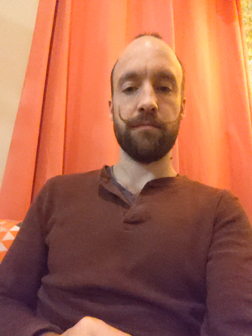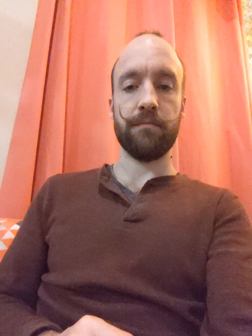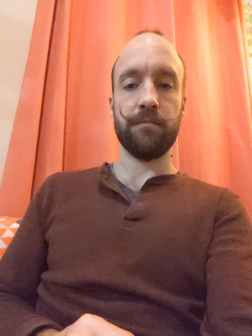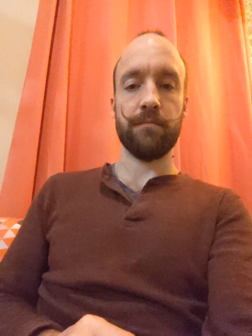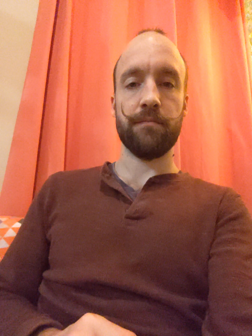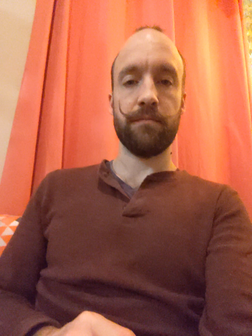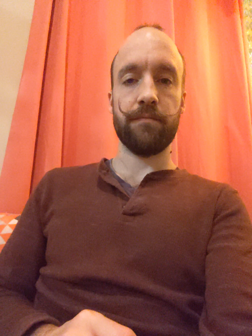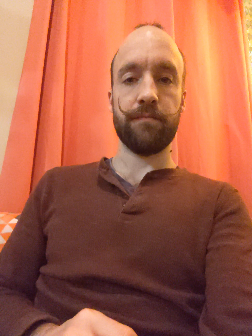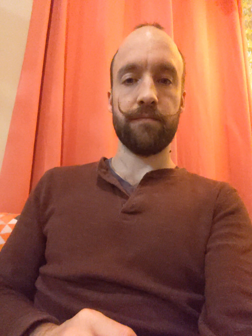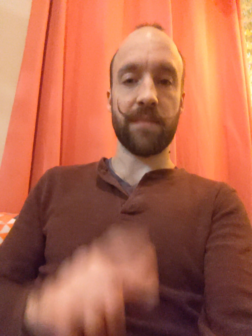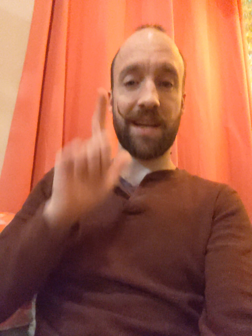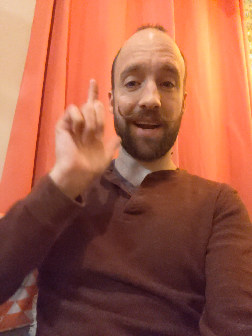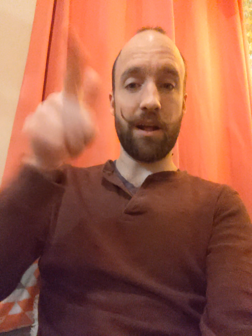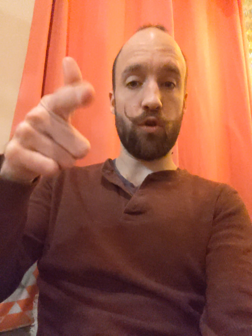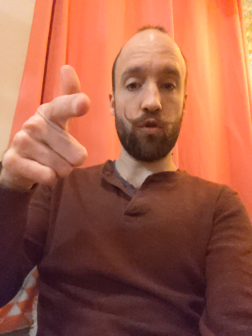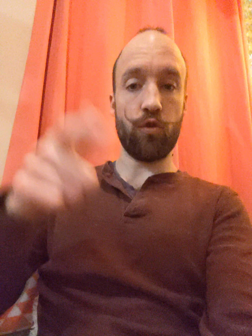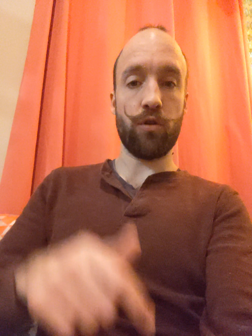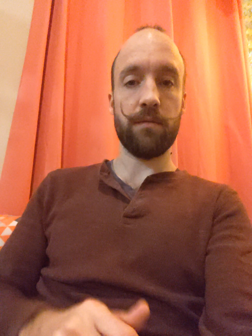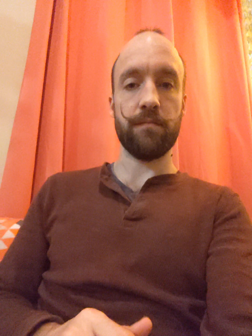later